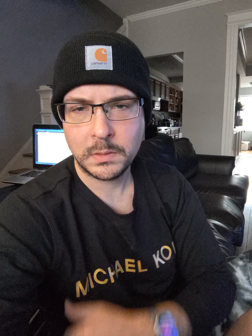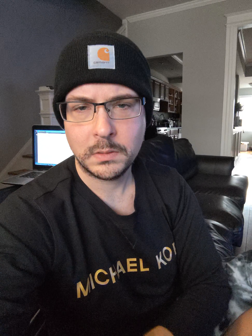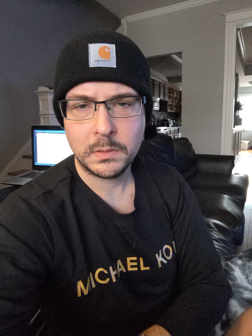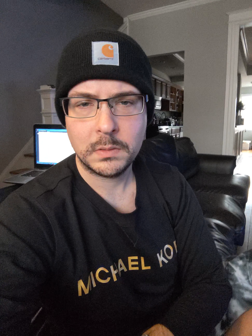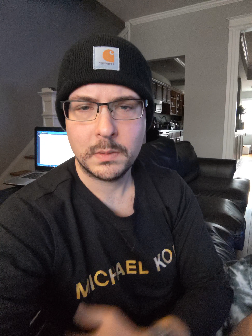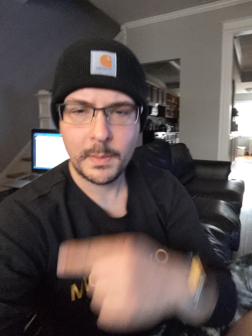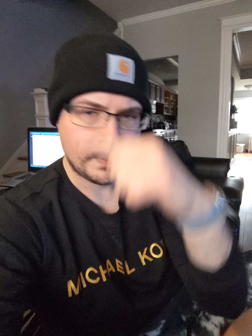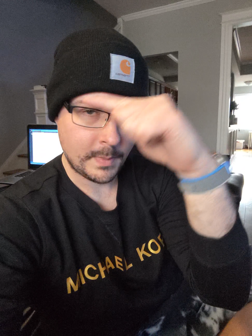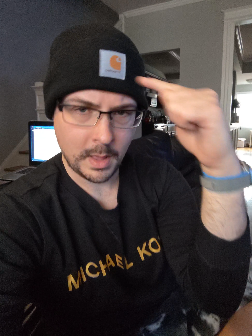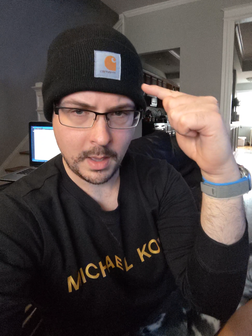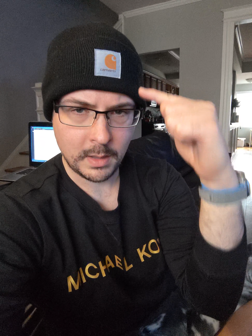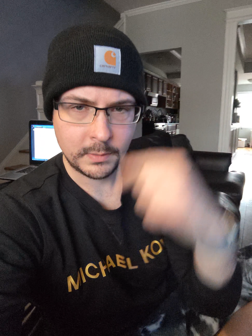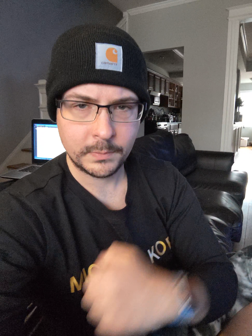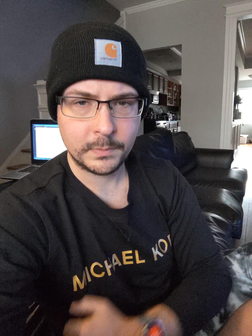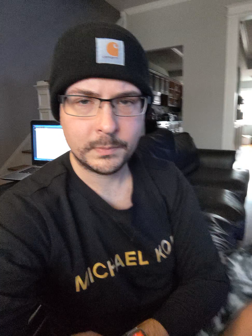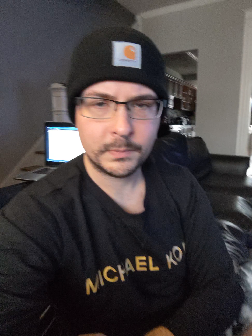black